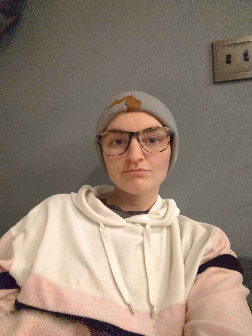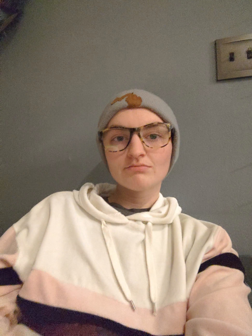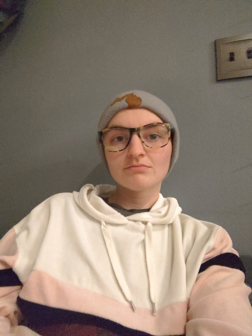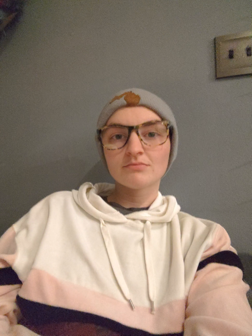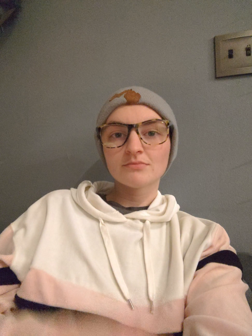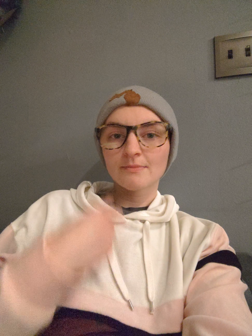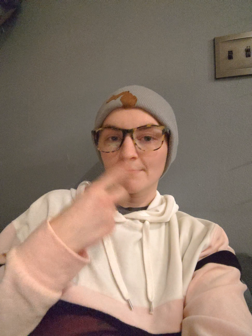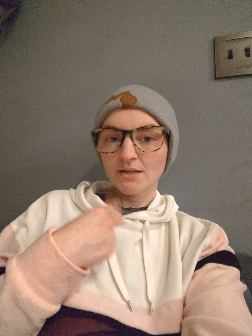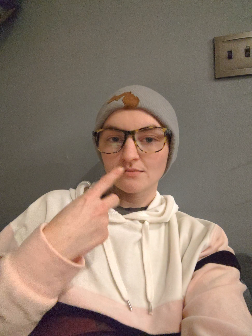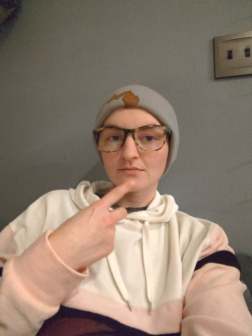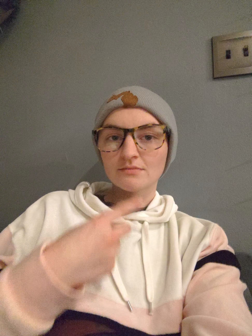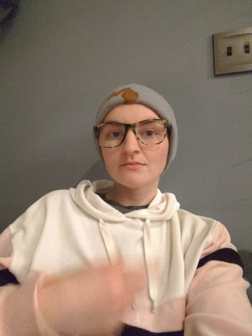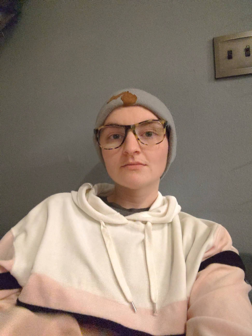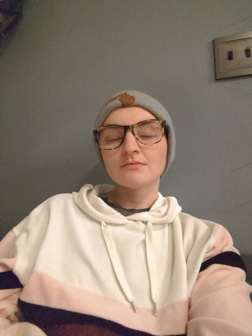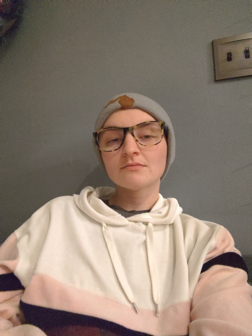mouth